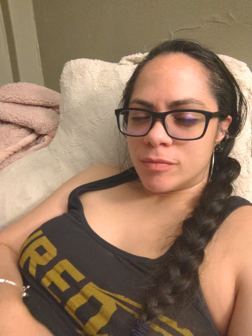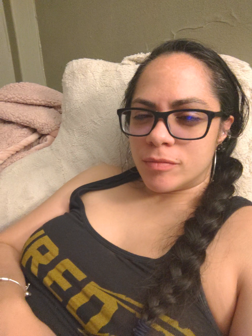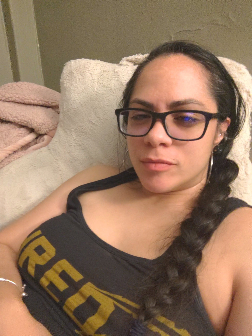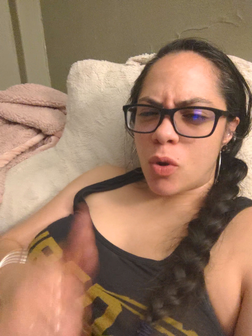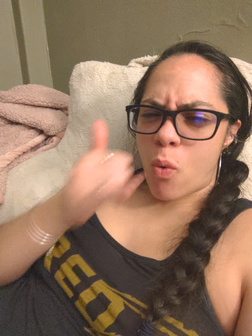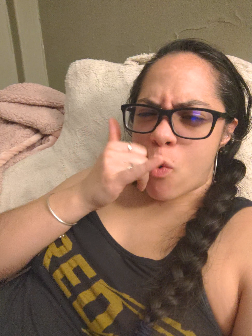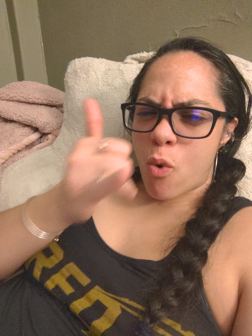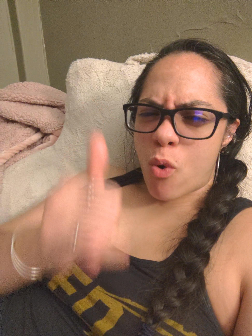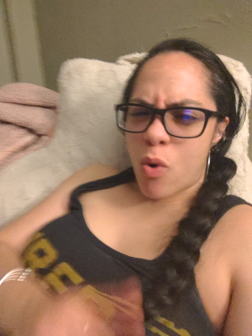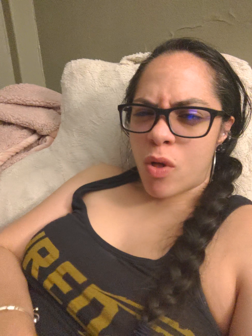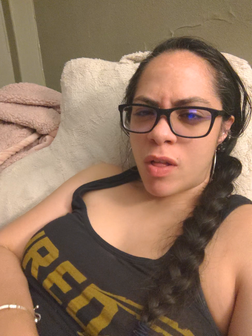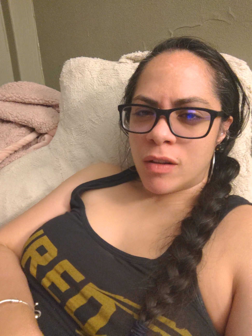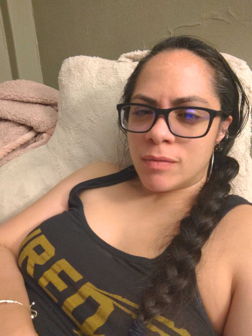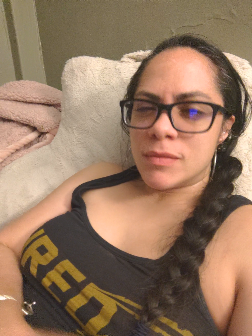call on the phone